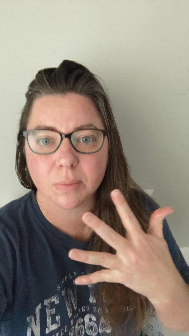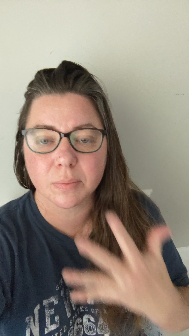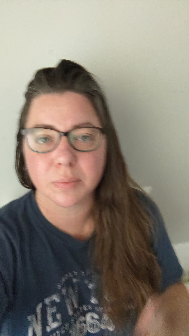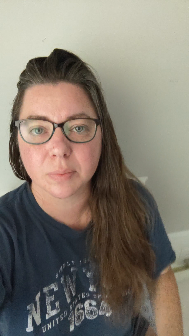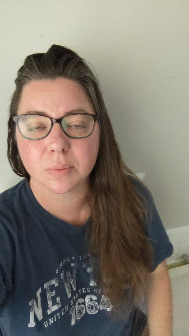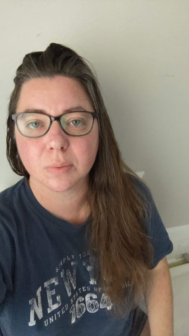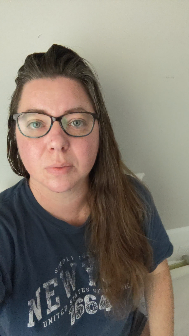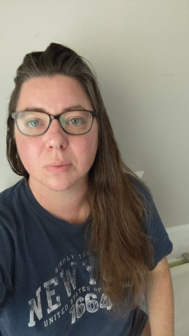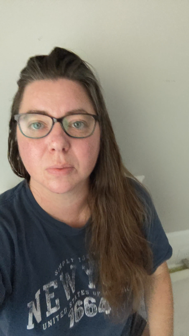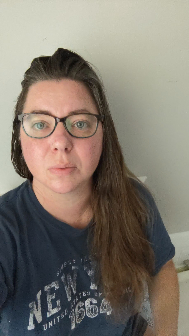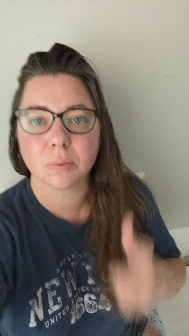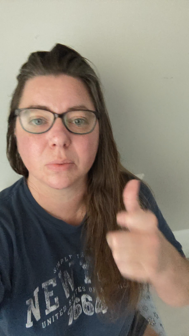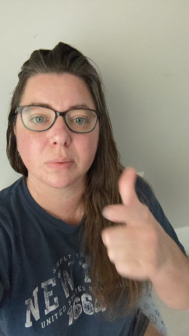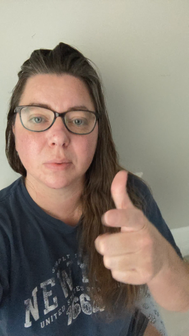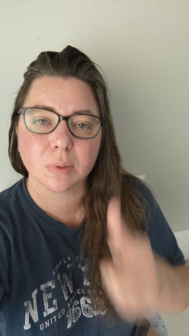run